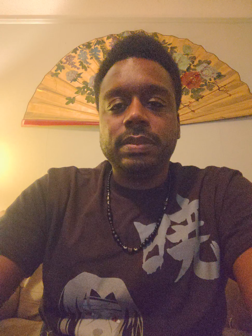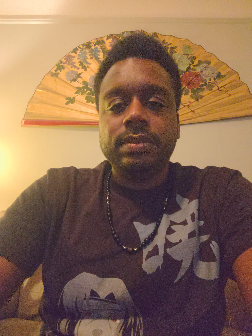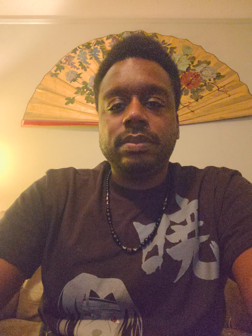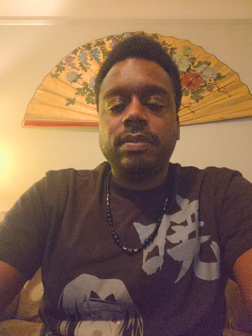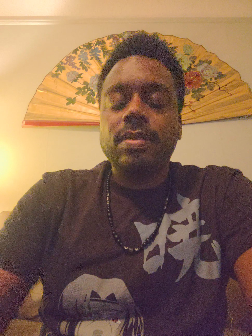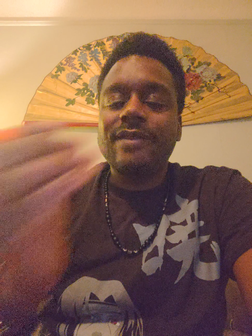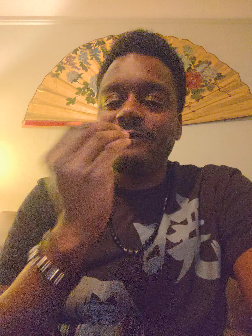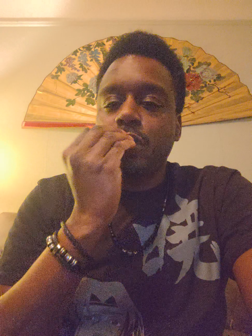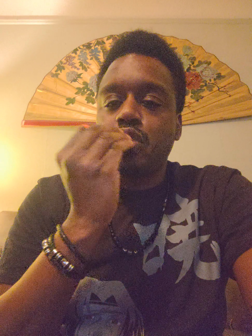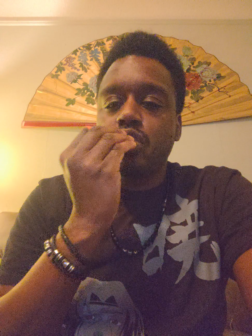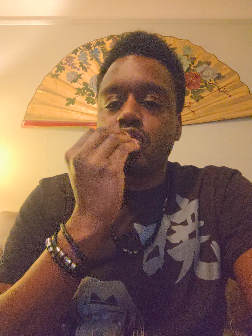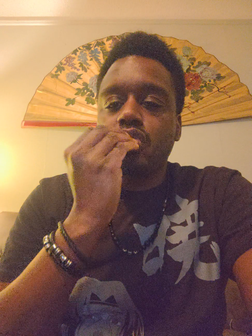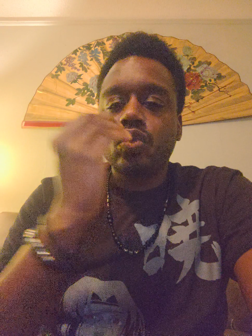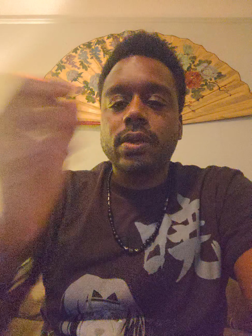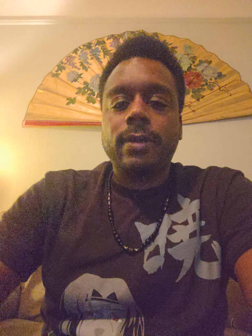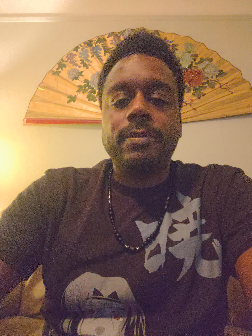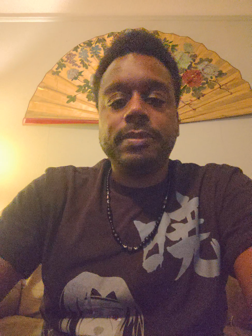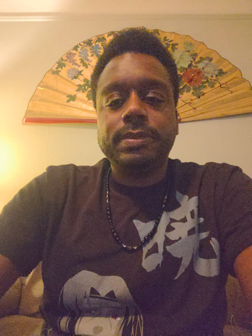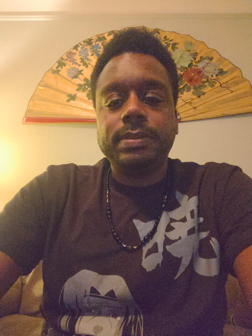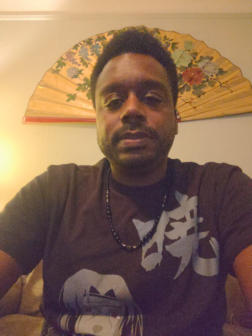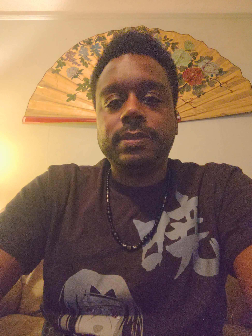food